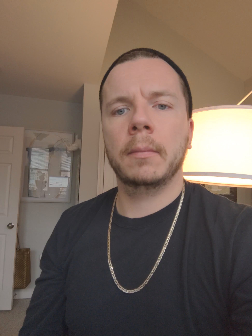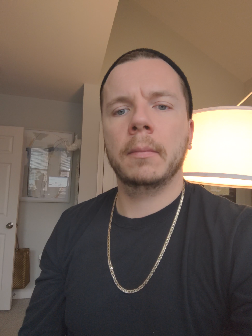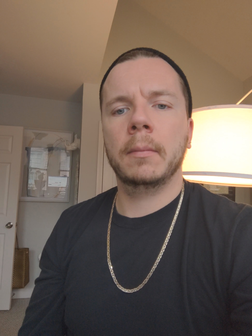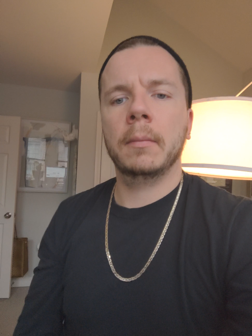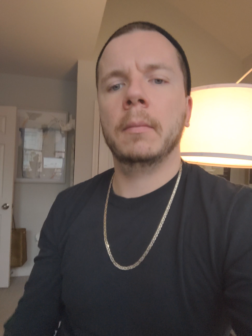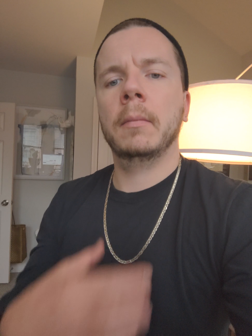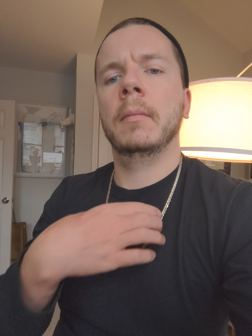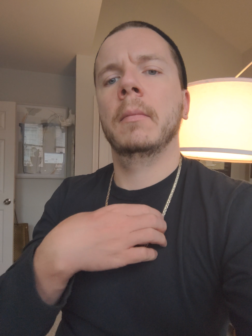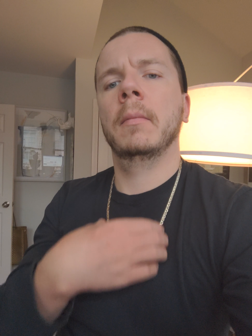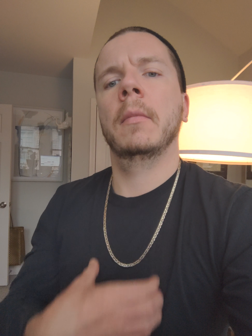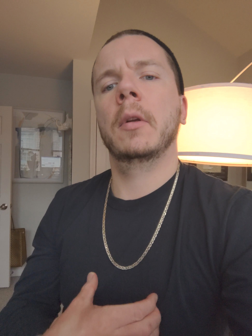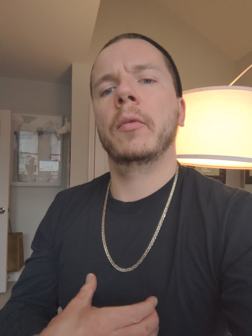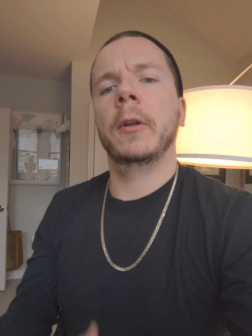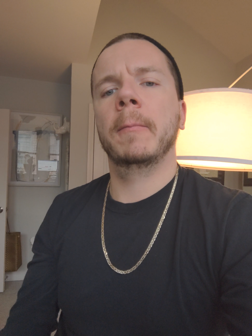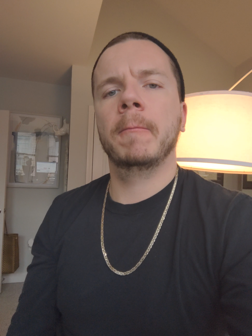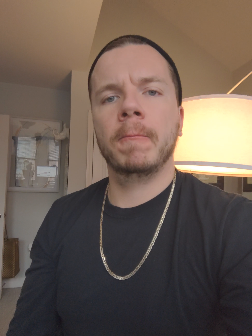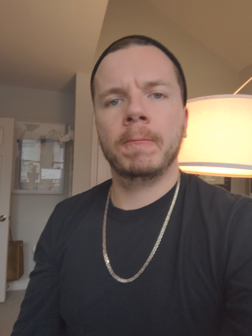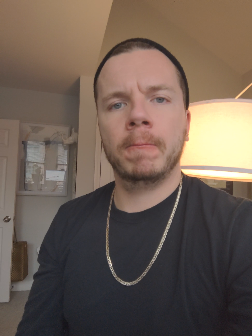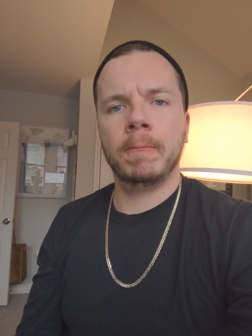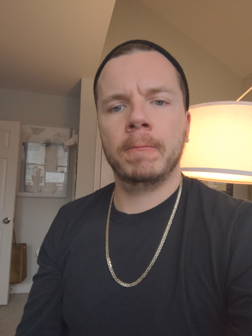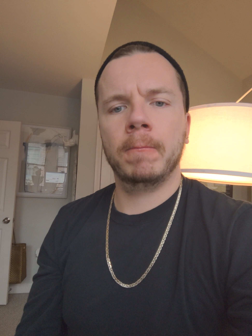hungry